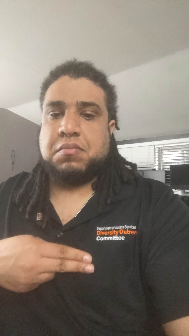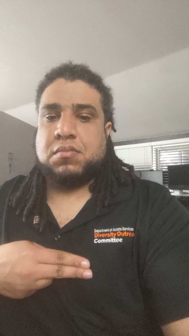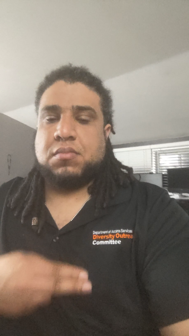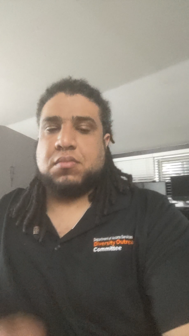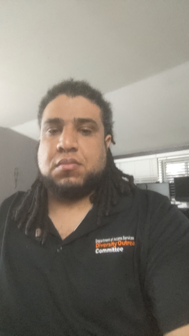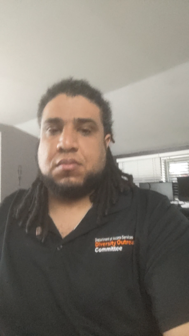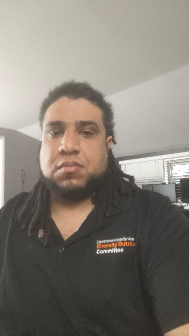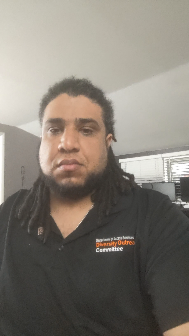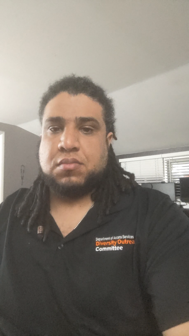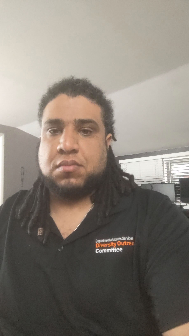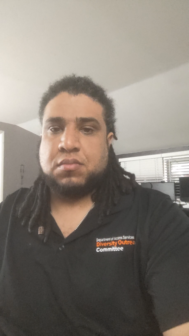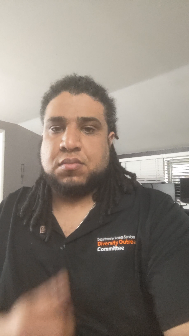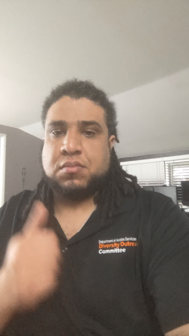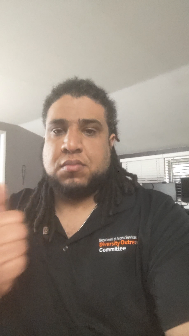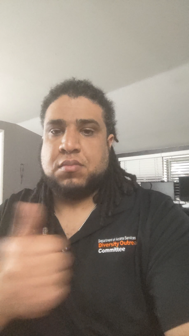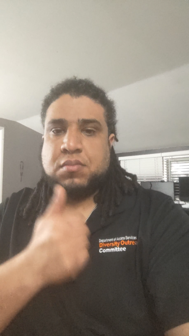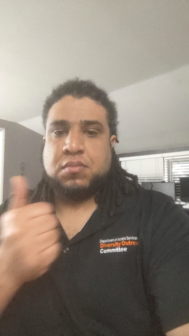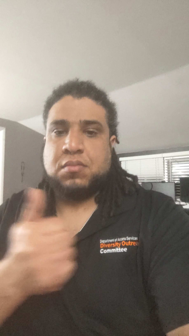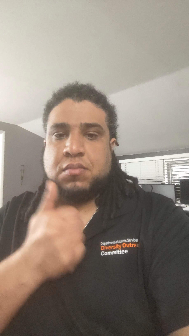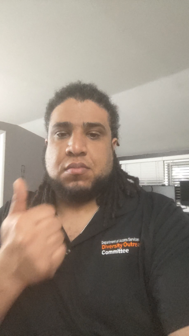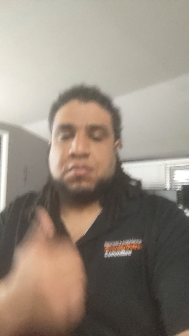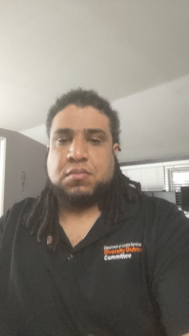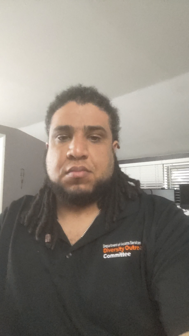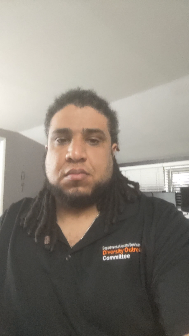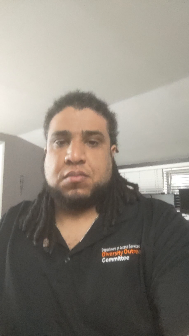basement